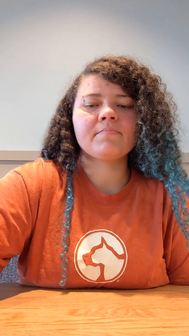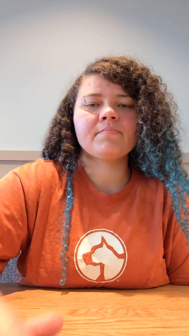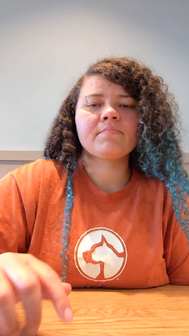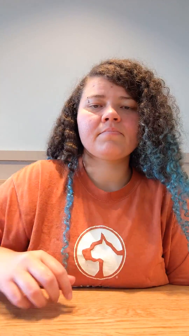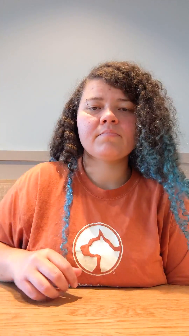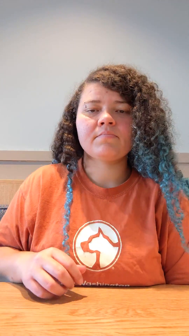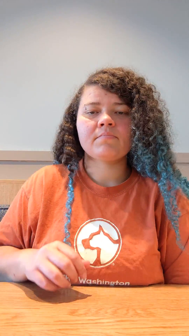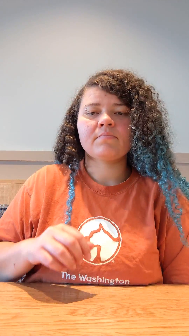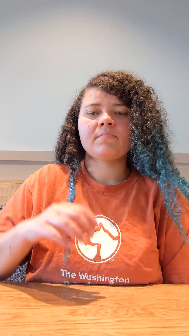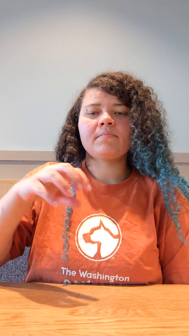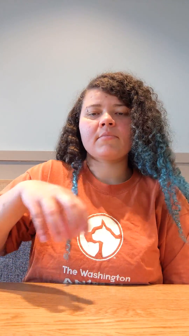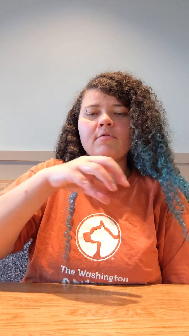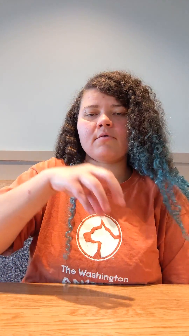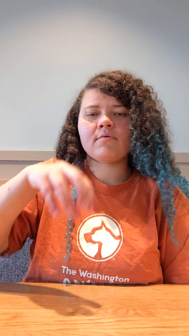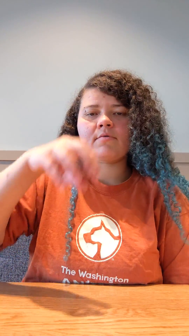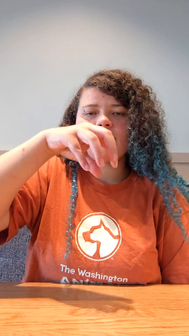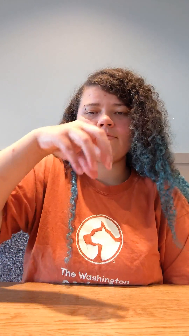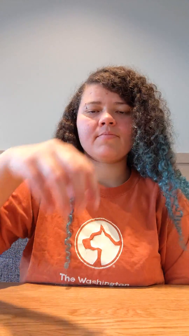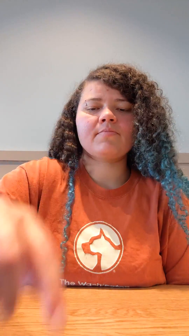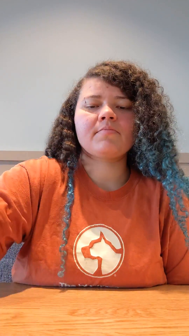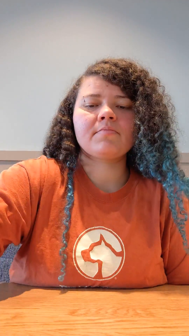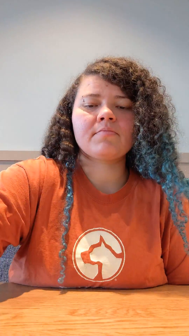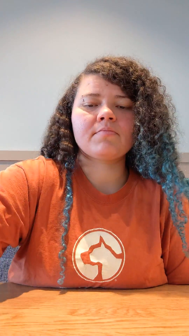block